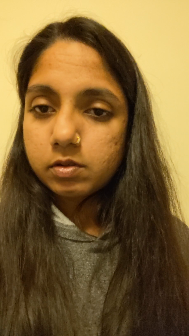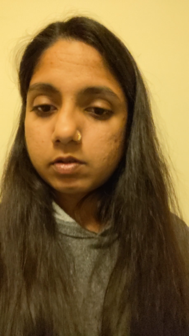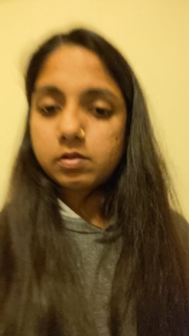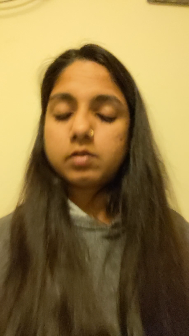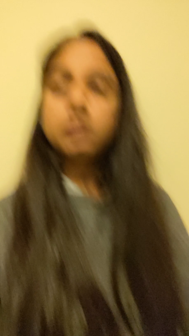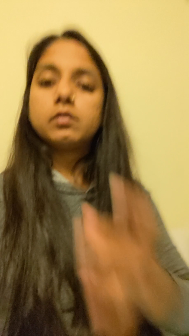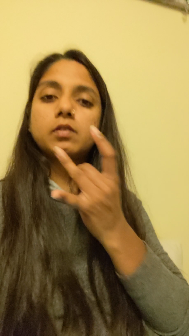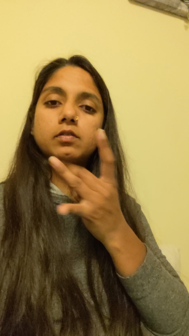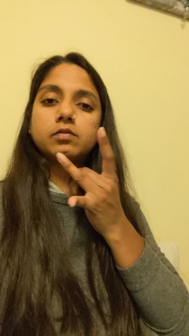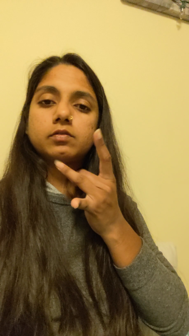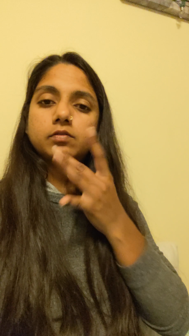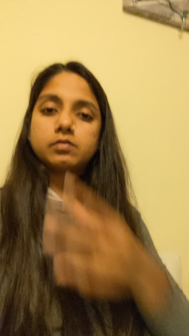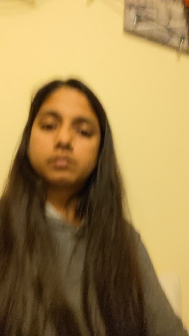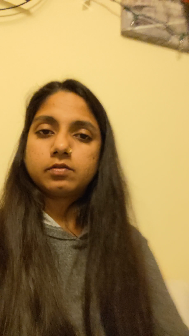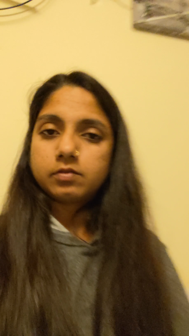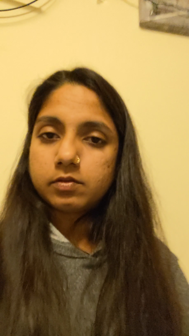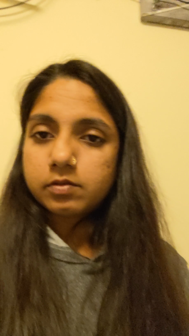light bulb